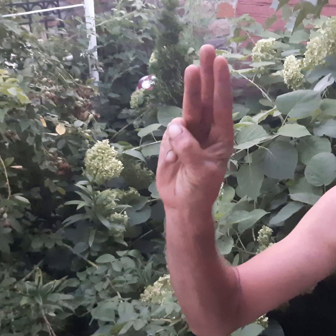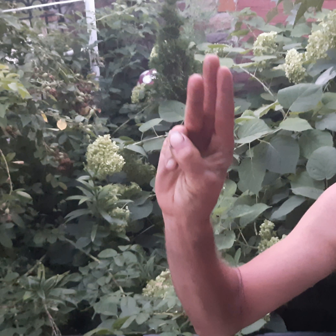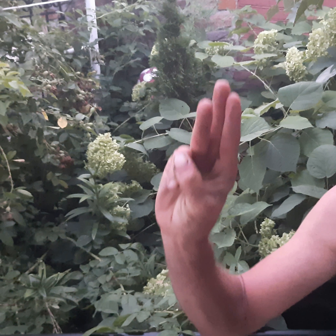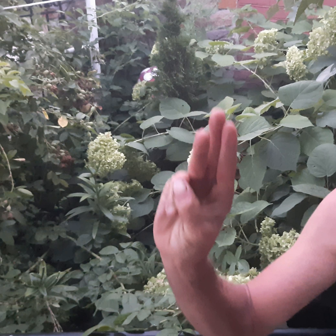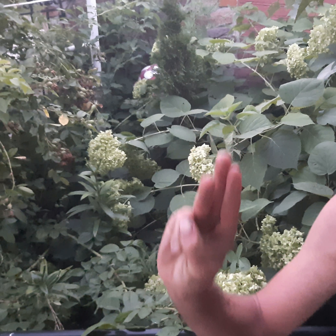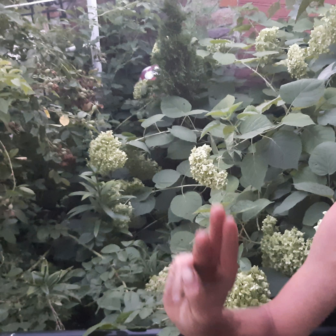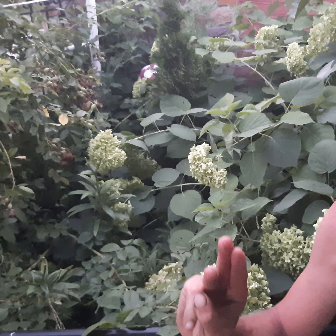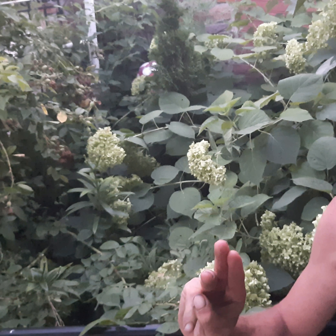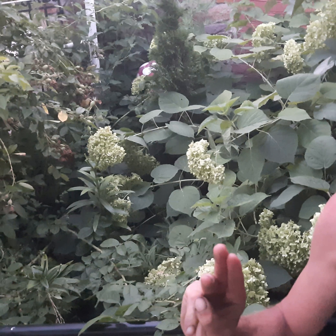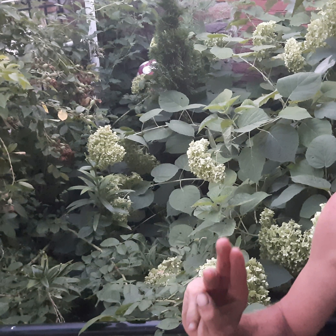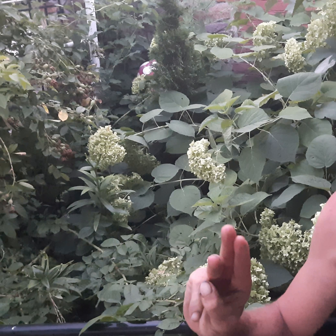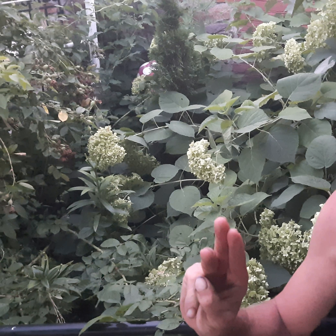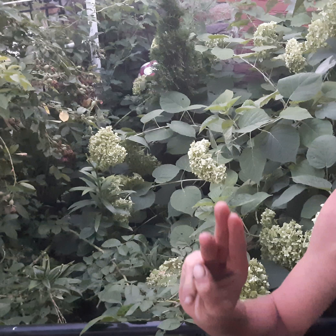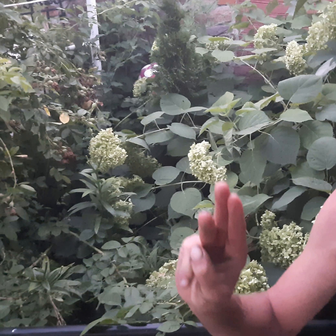Щ